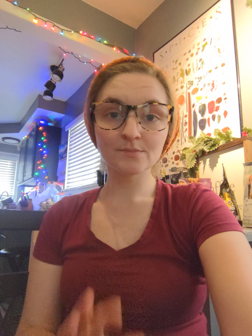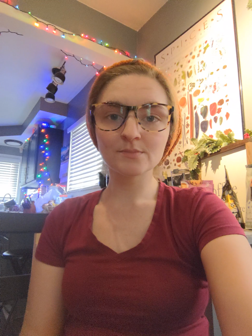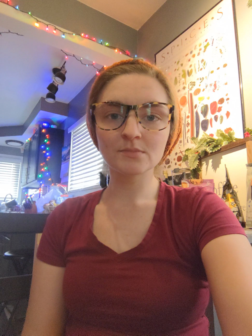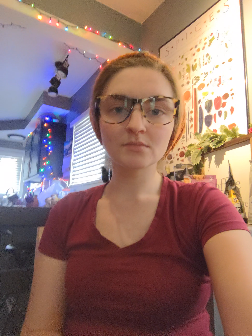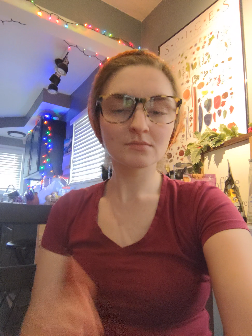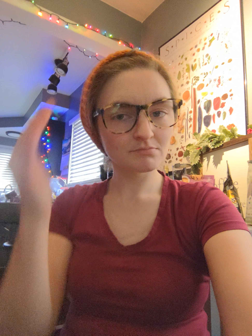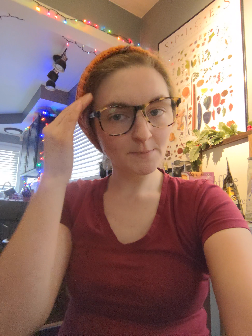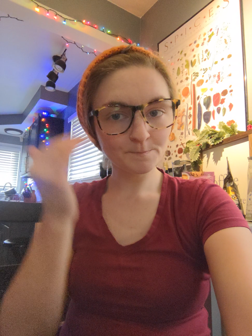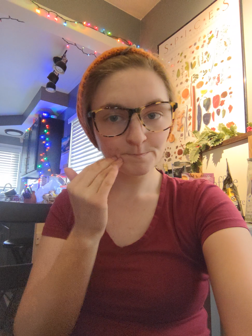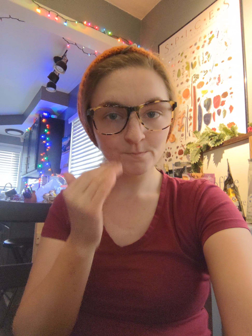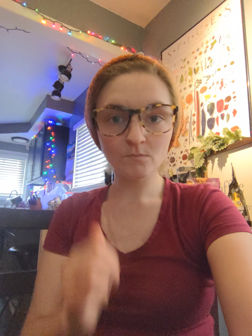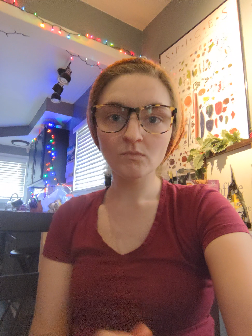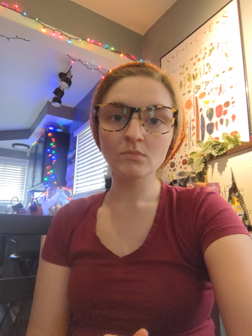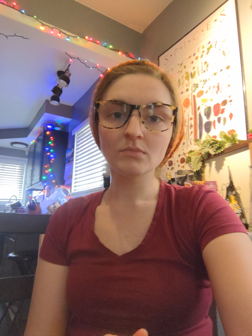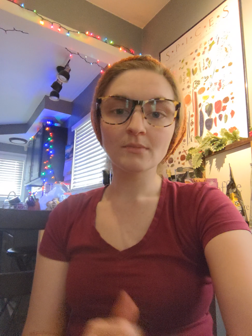head